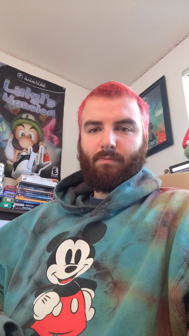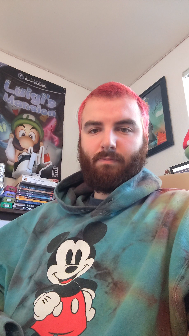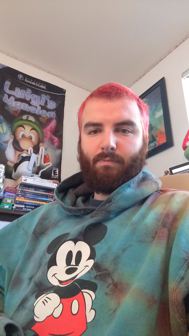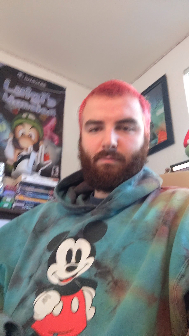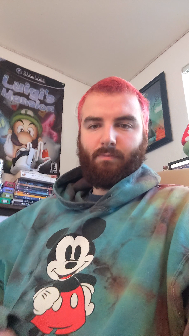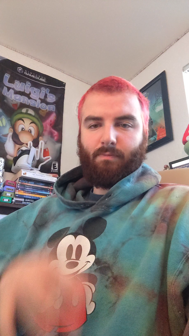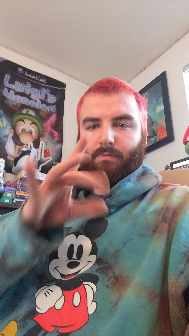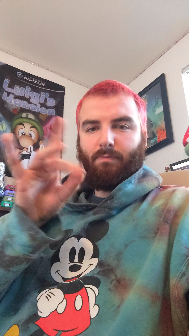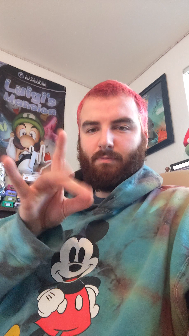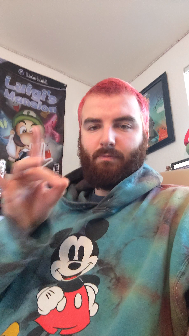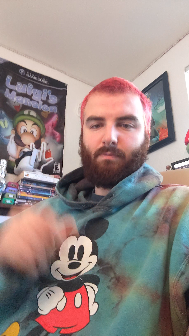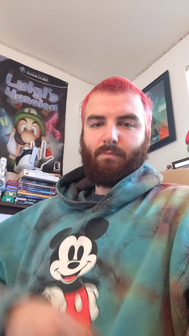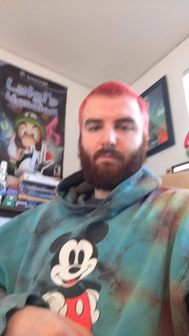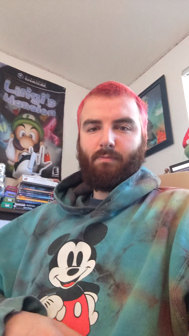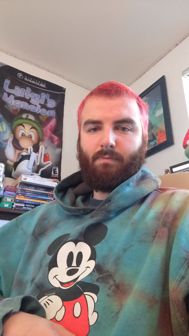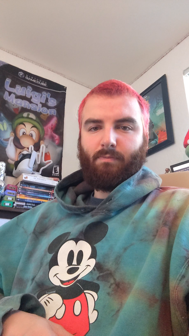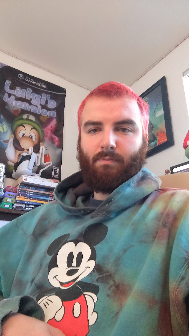choose